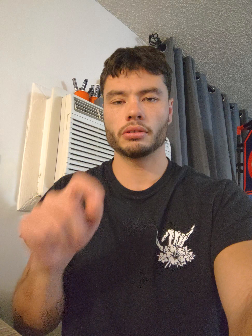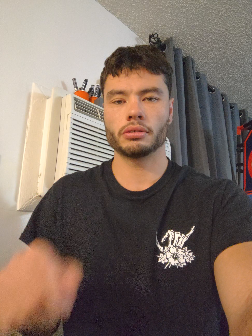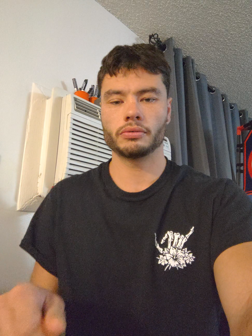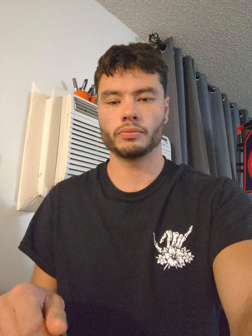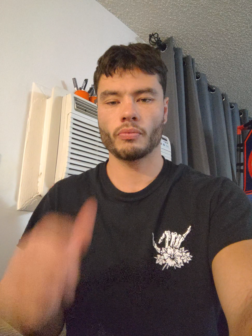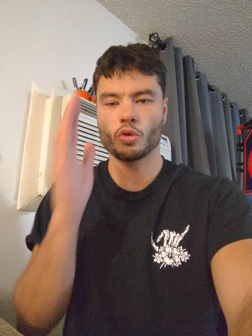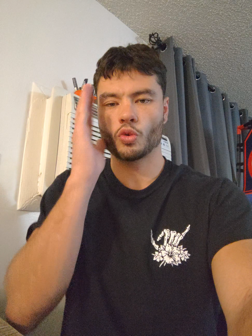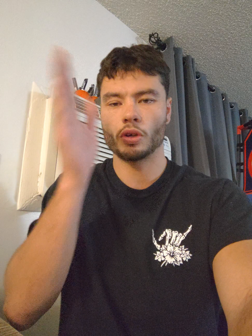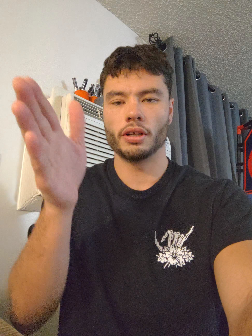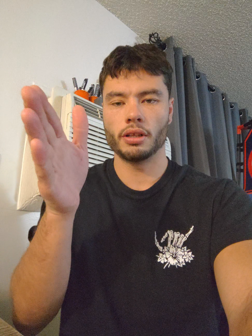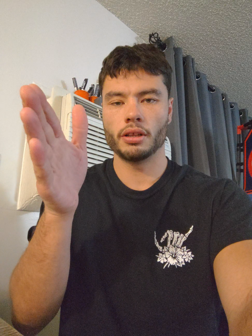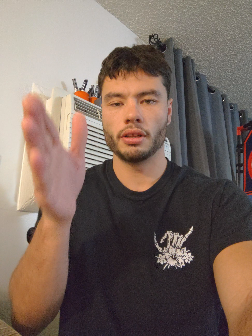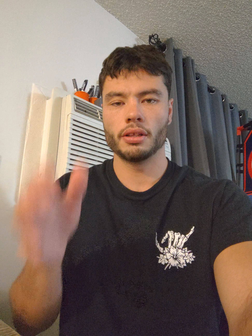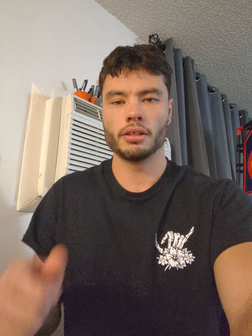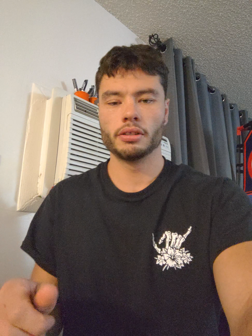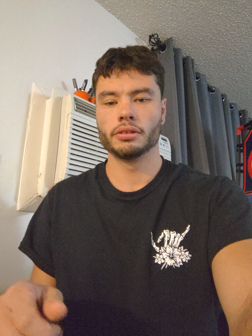will